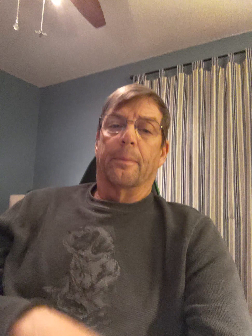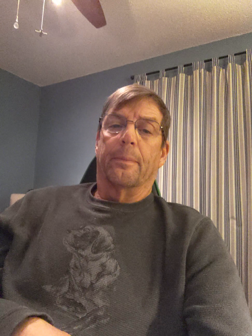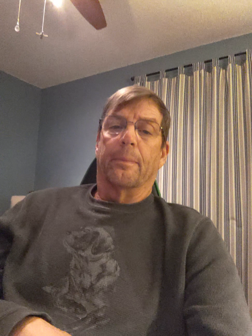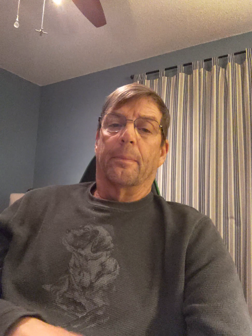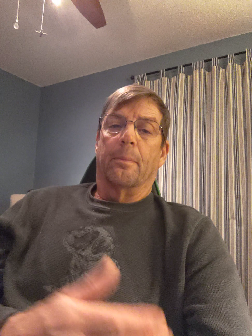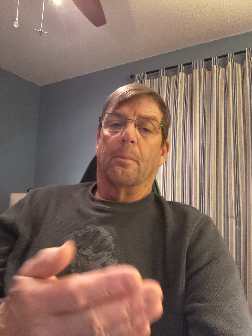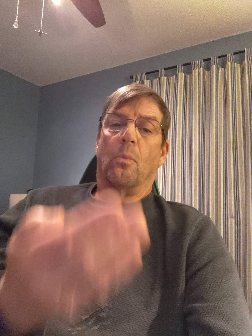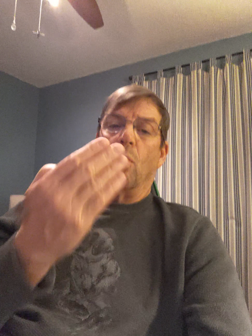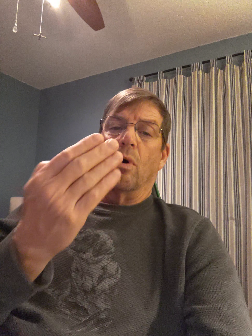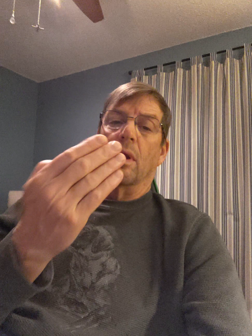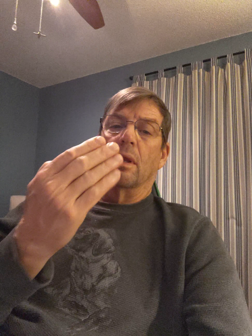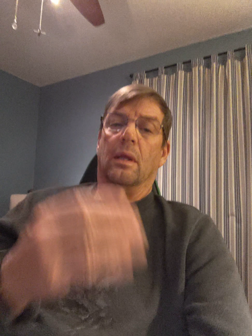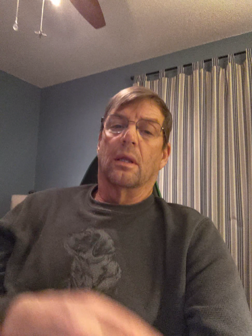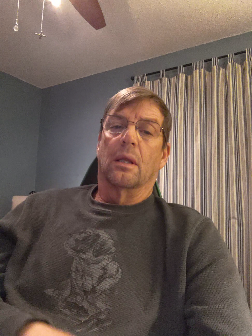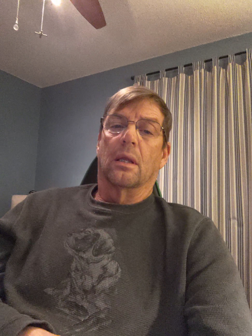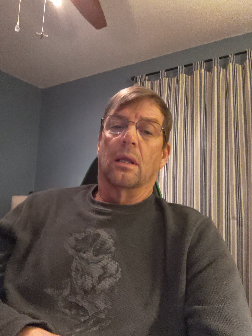morning